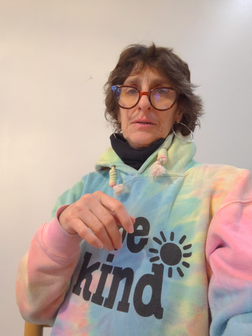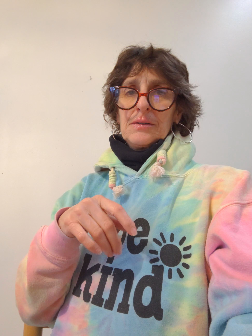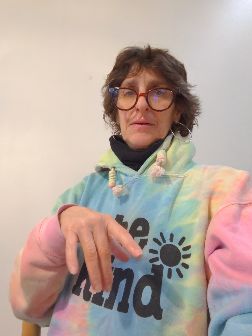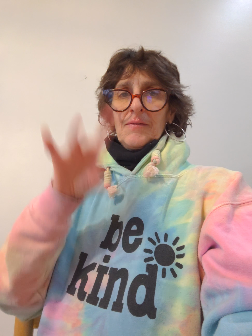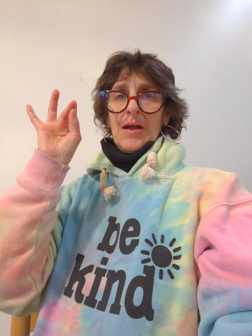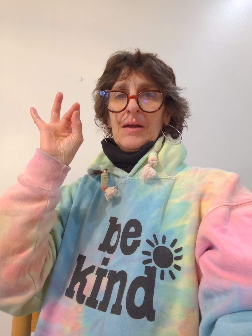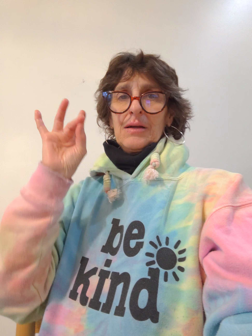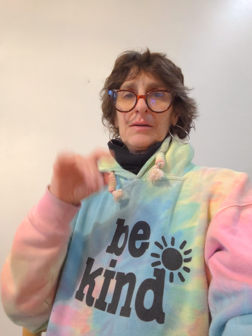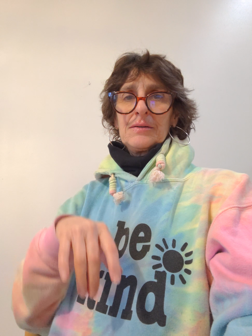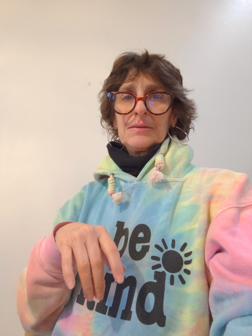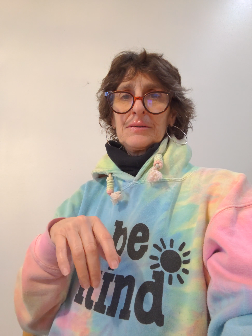find